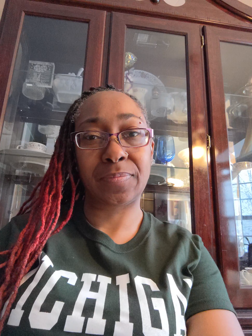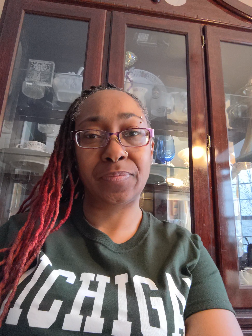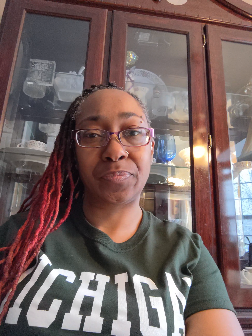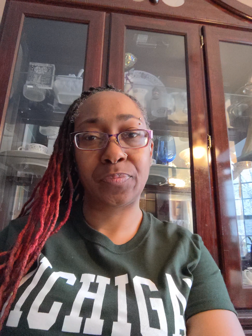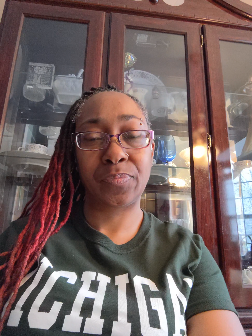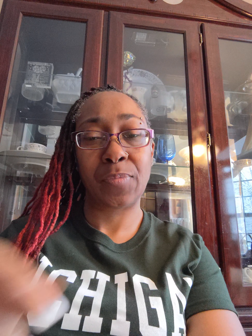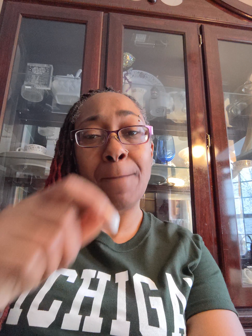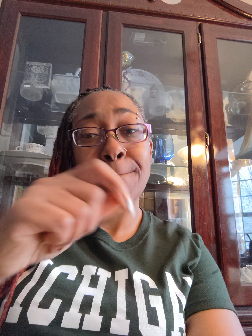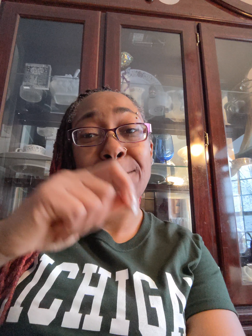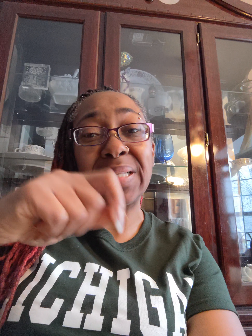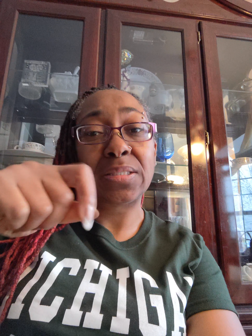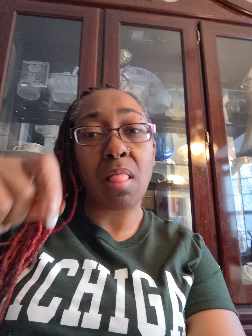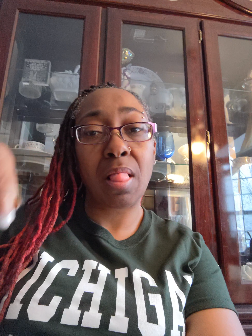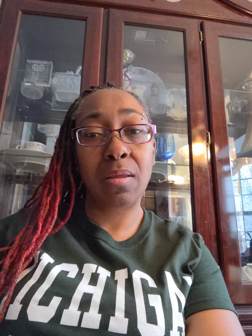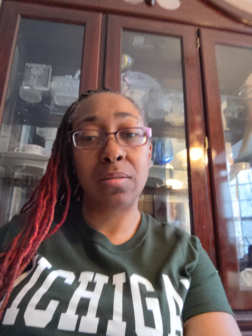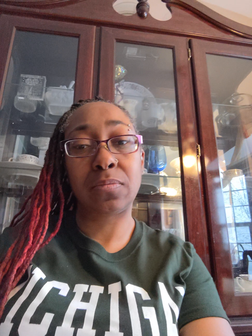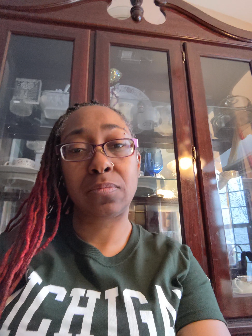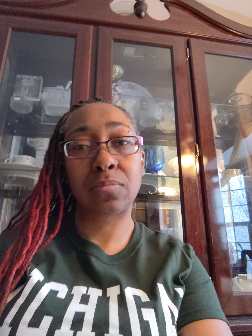pencil